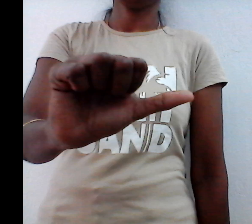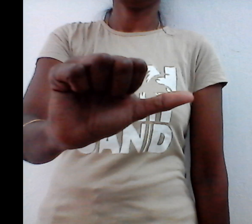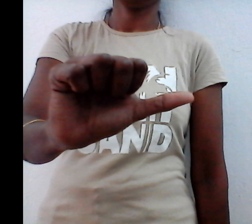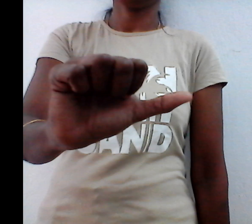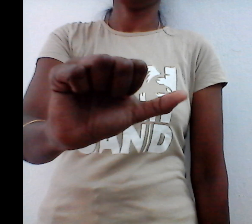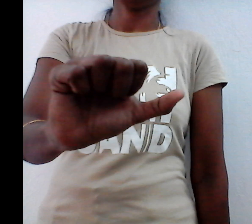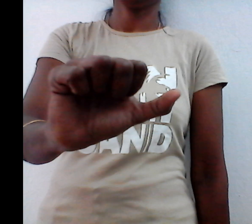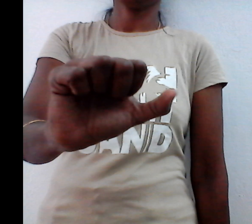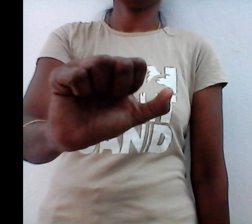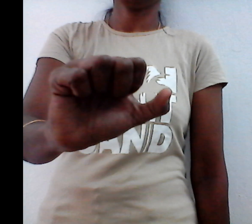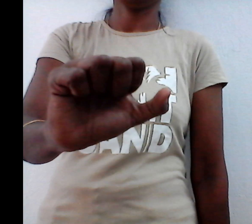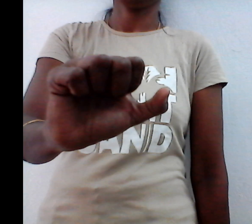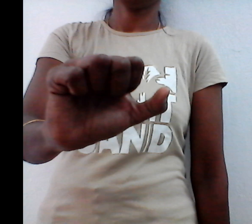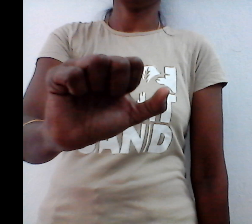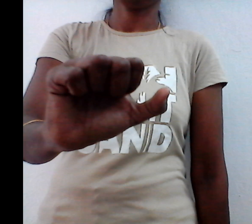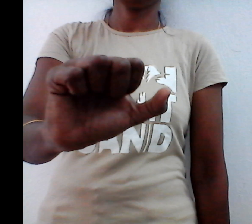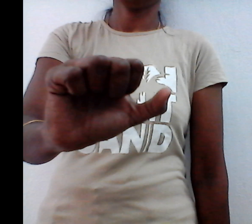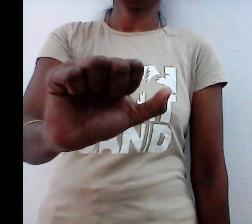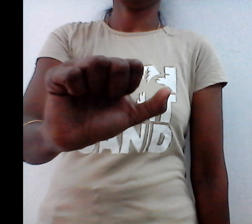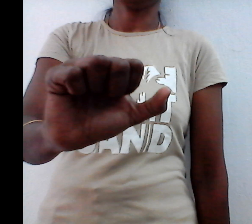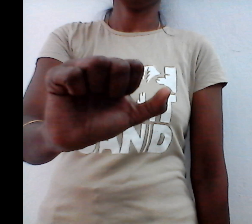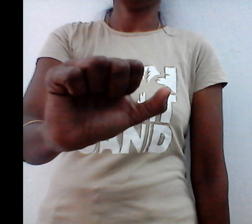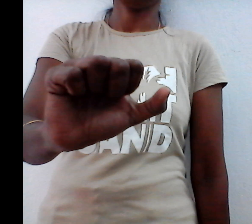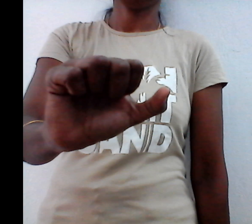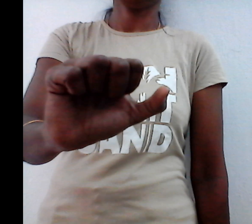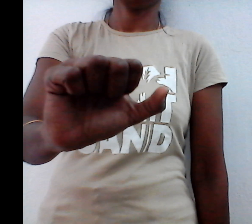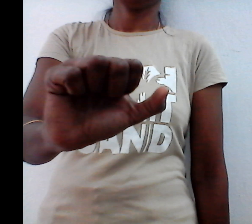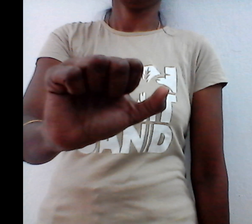ഏ